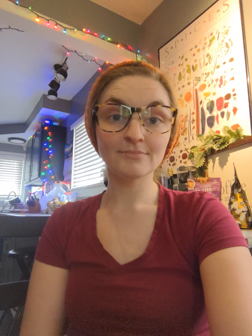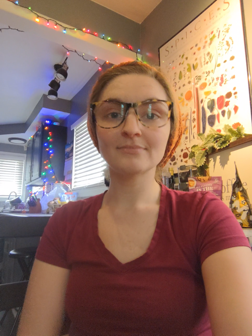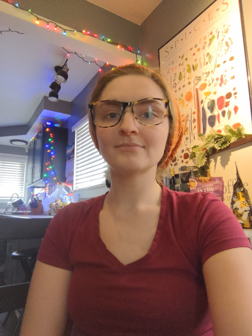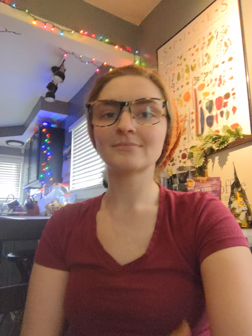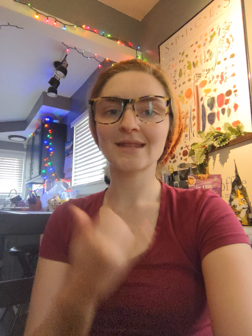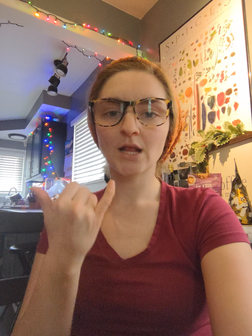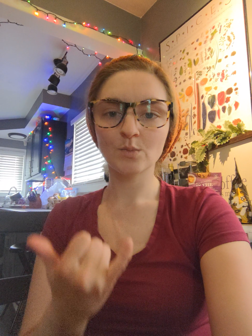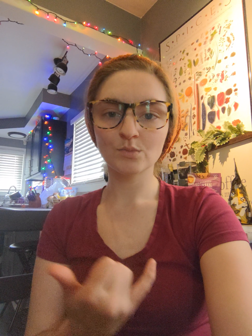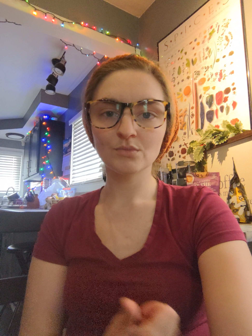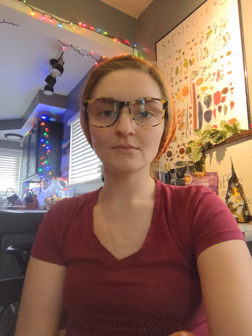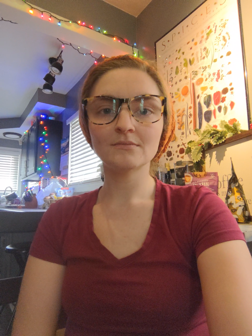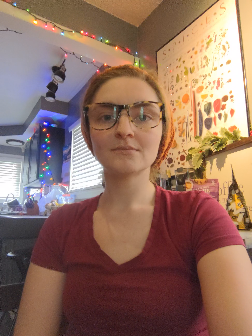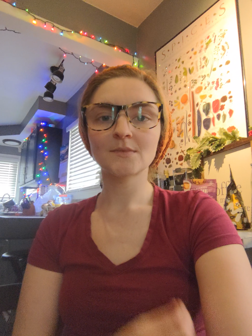now